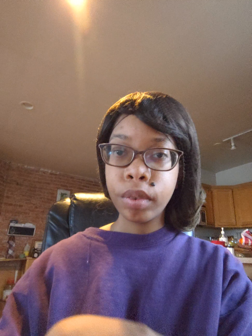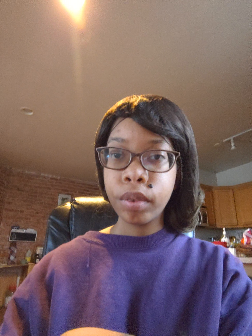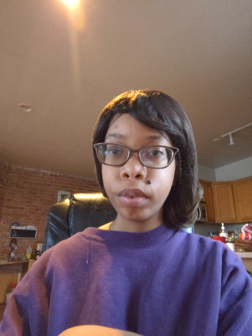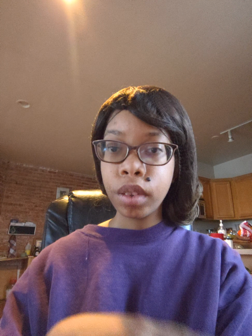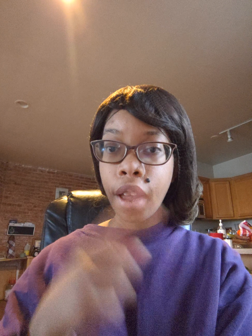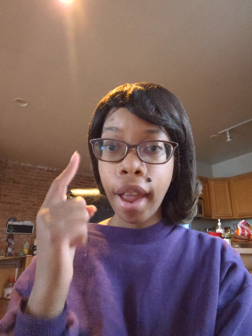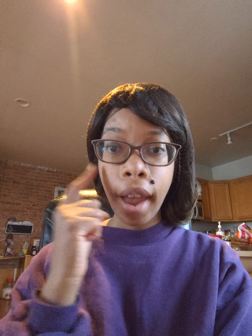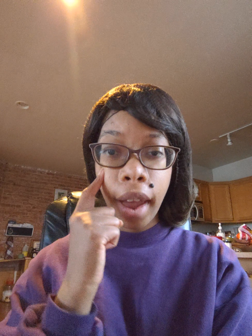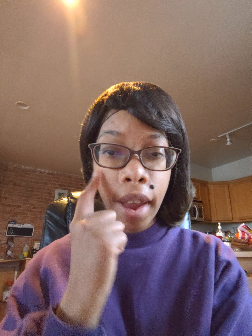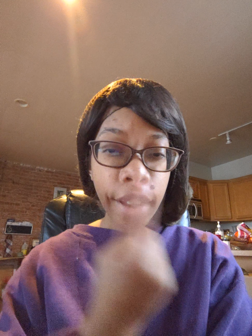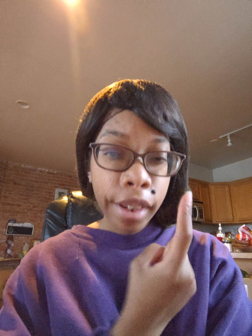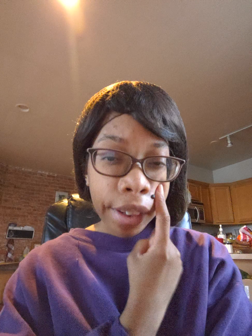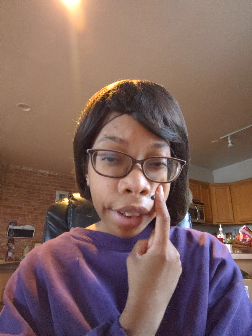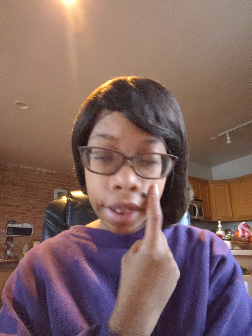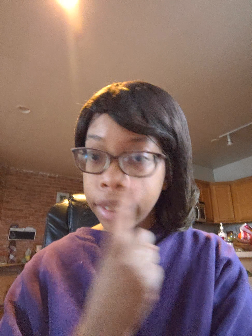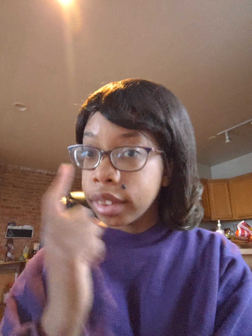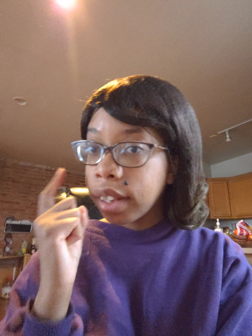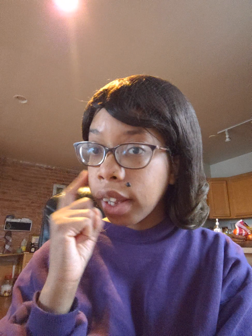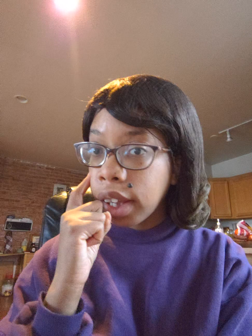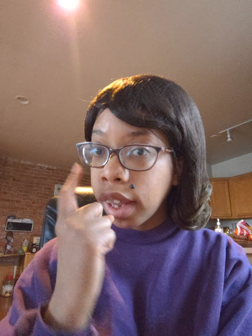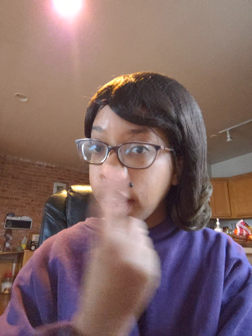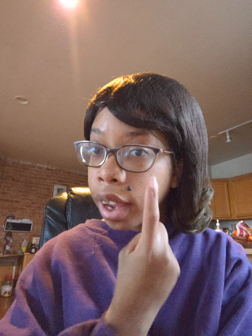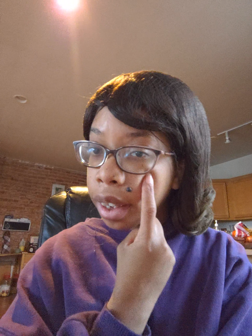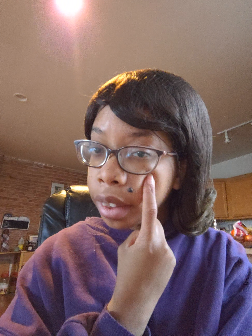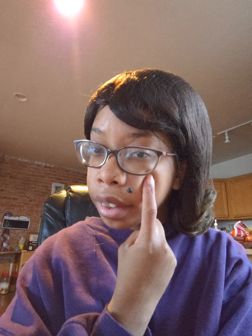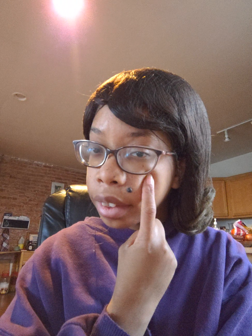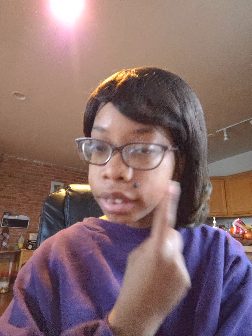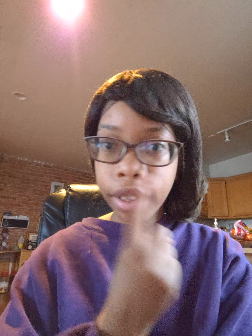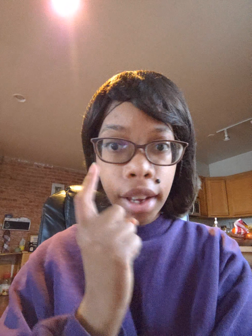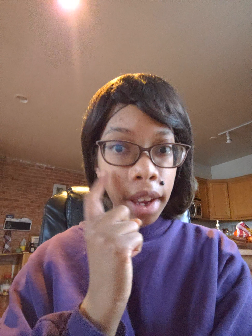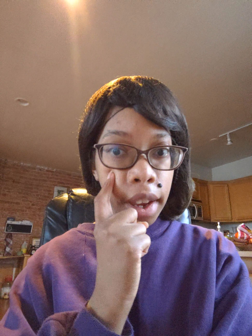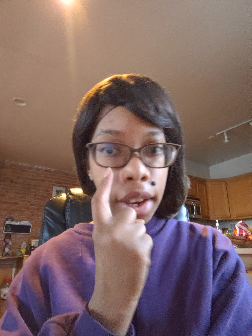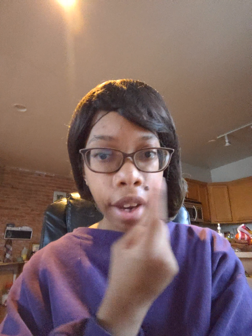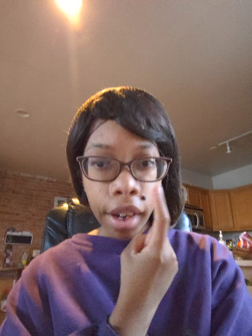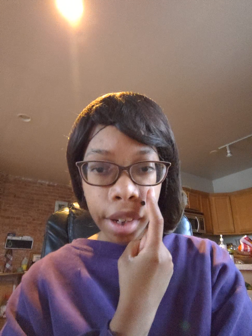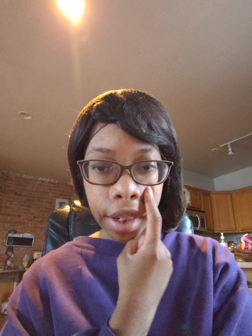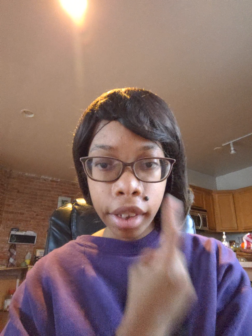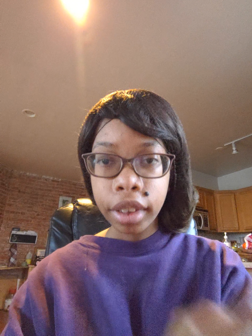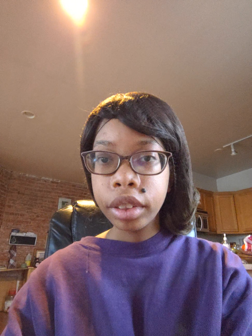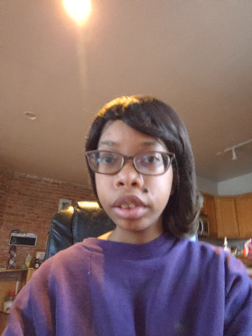eye